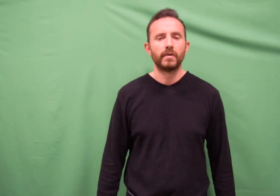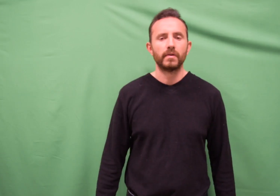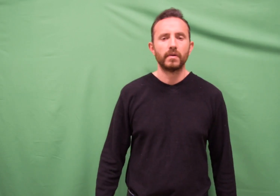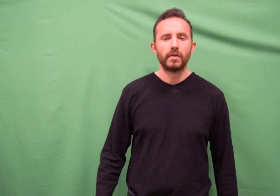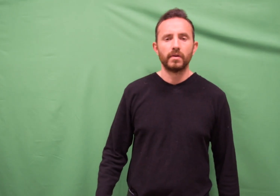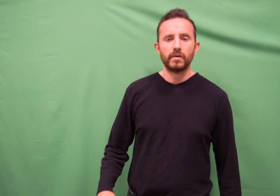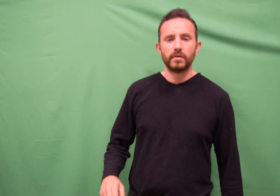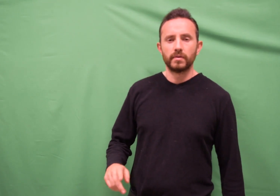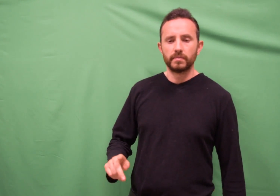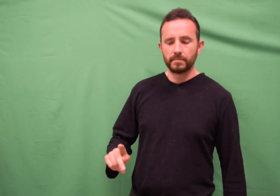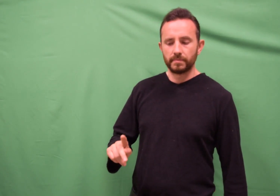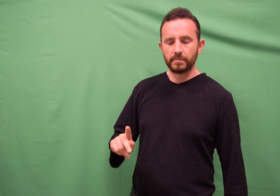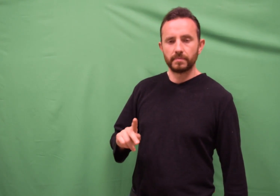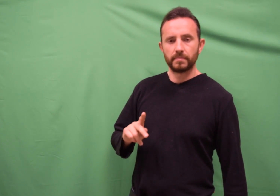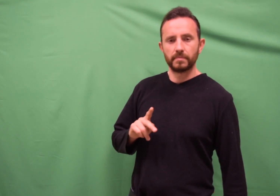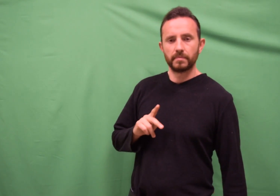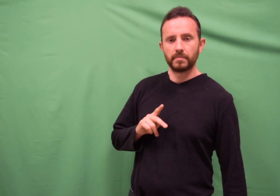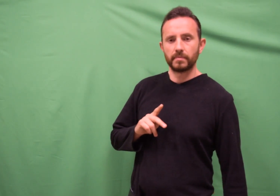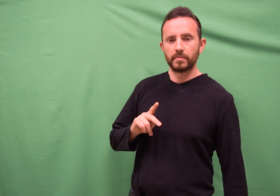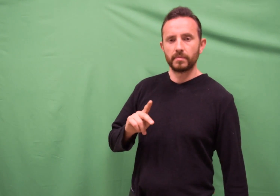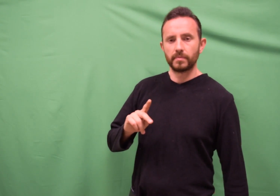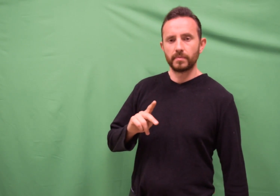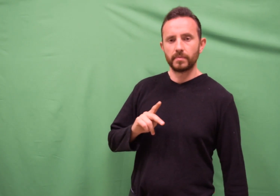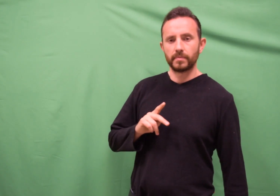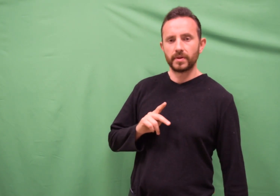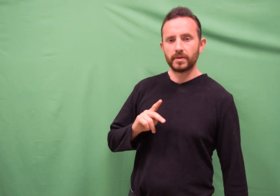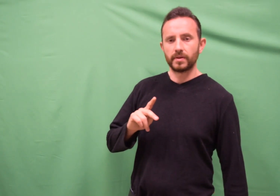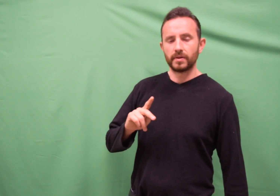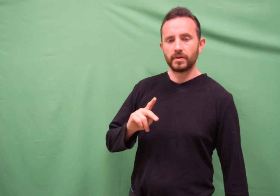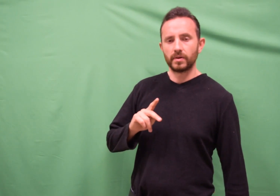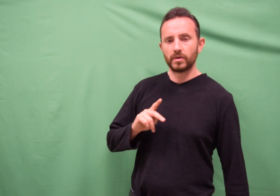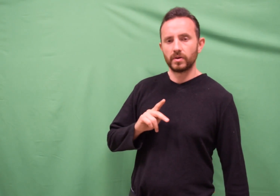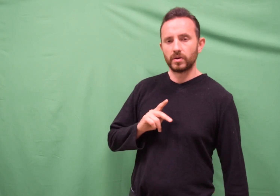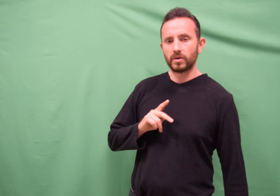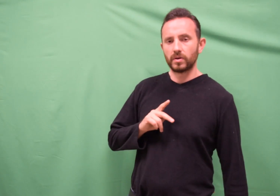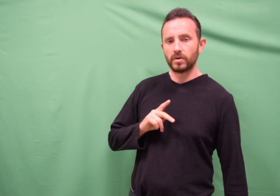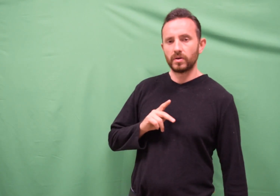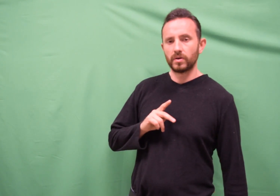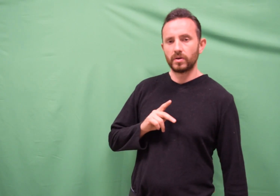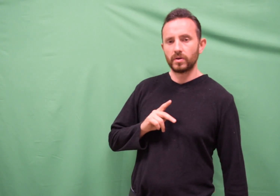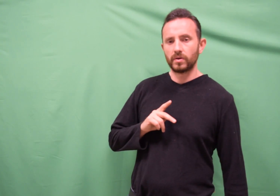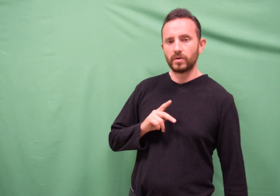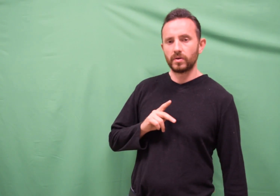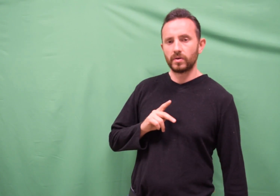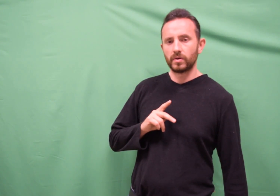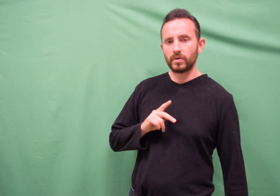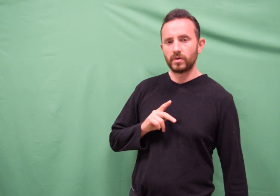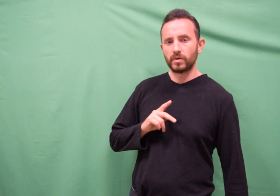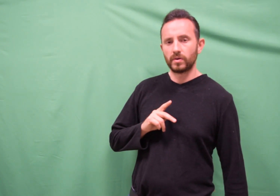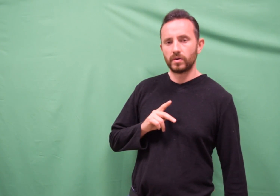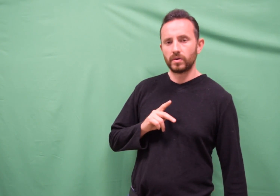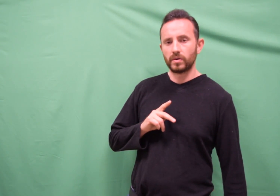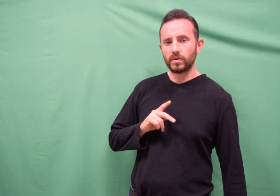mi